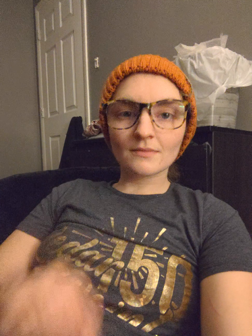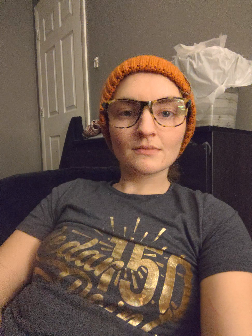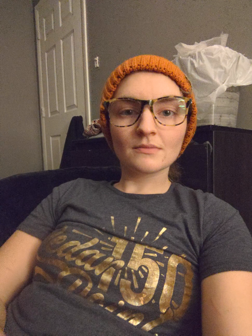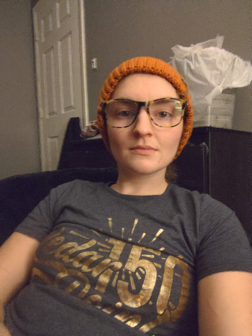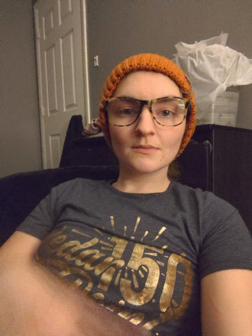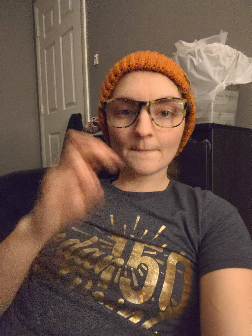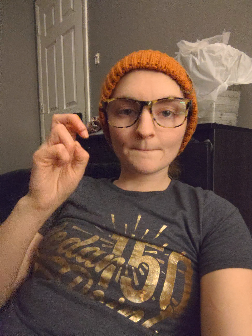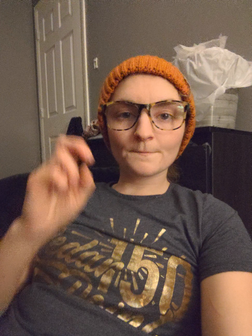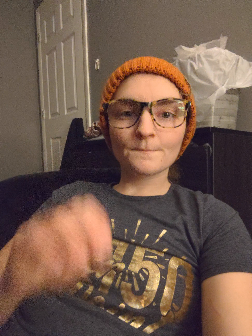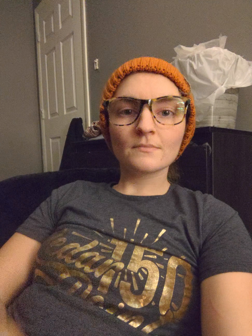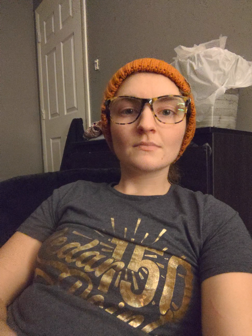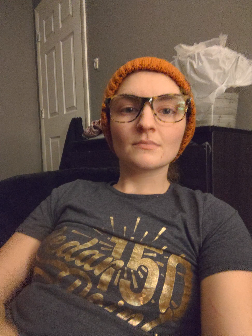jump